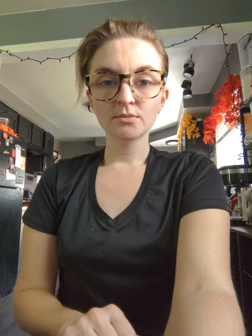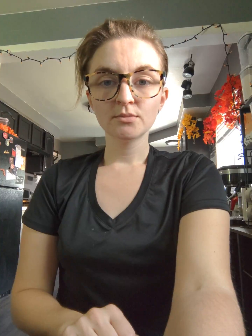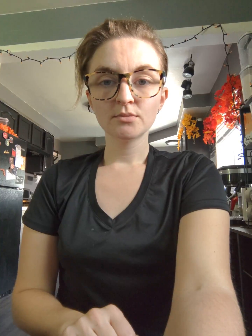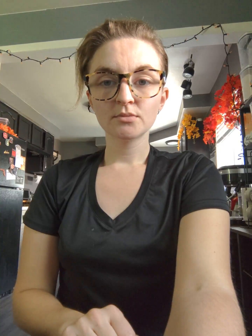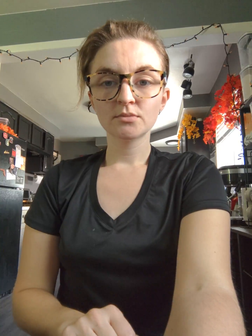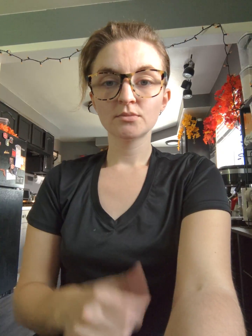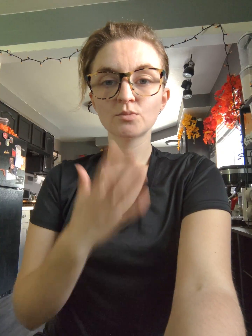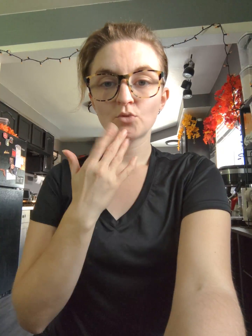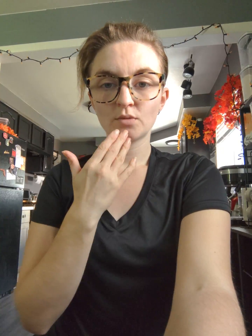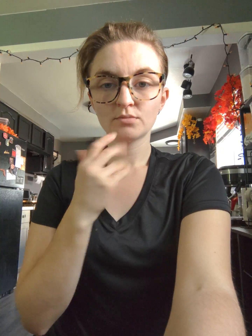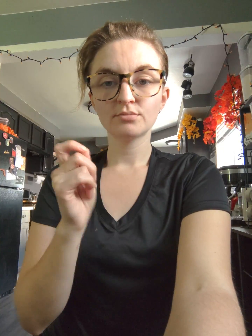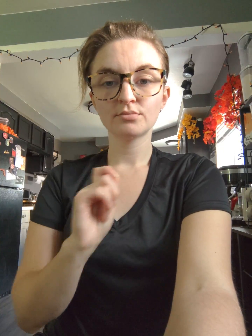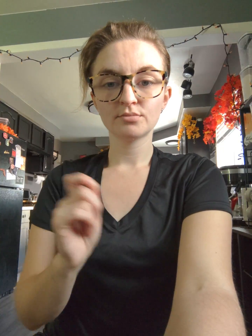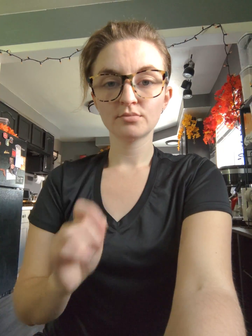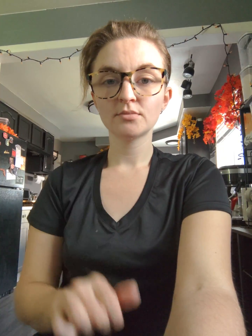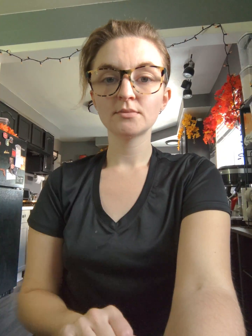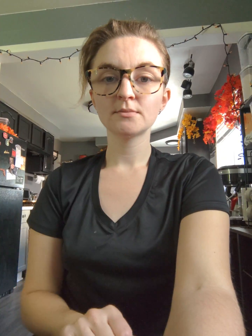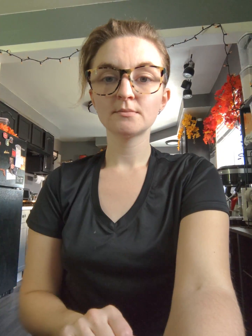crayon